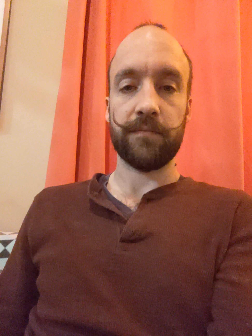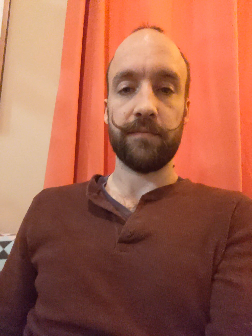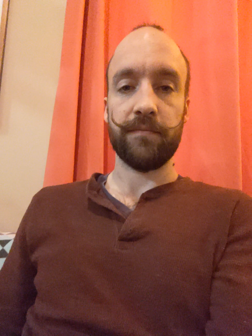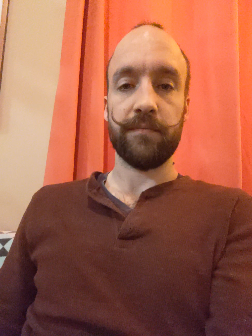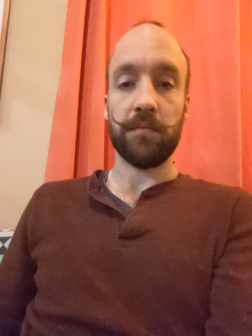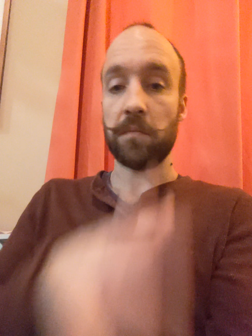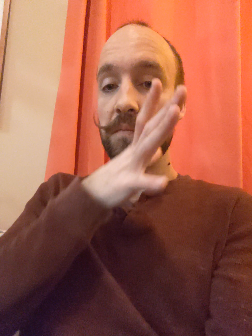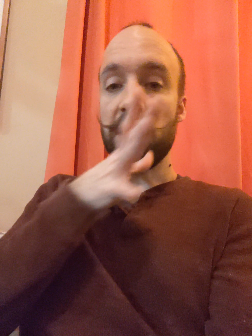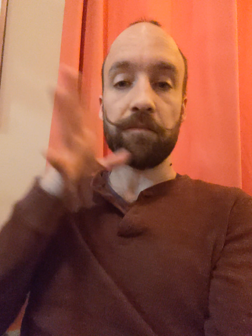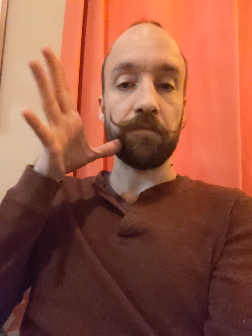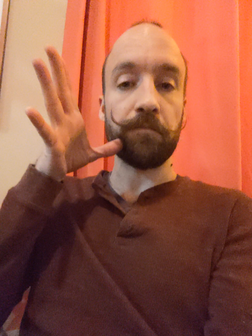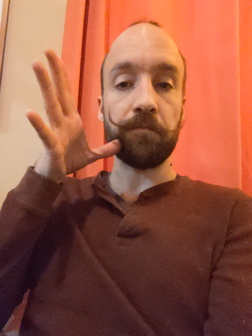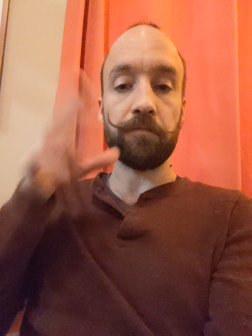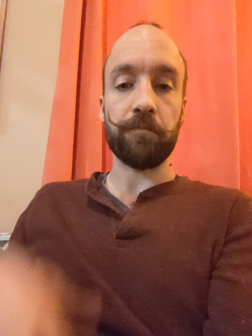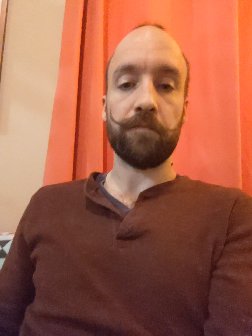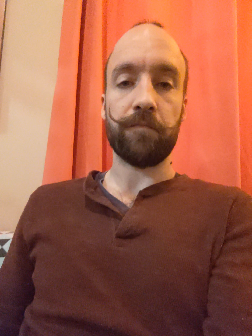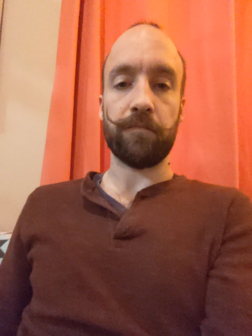farm